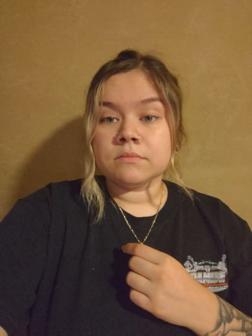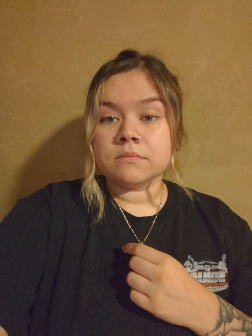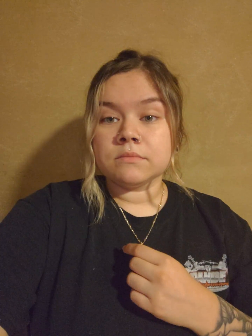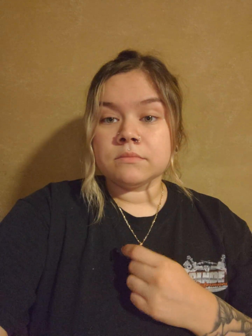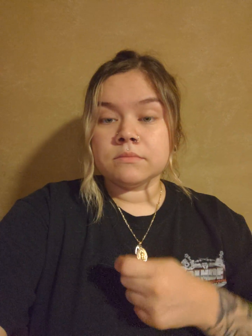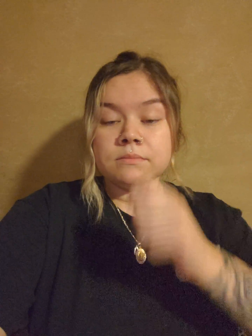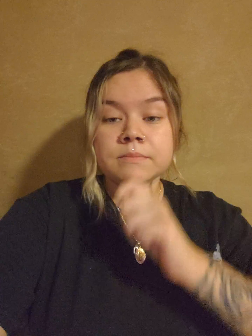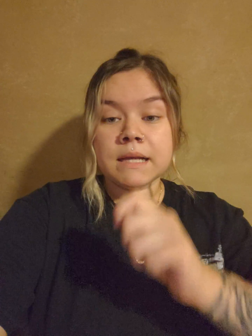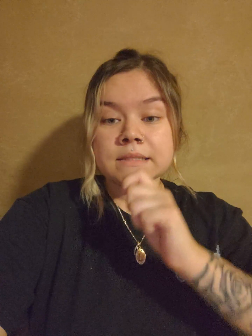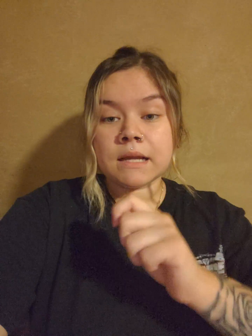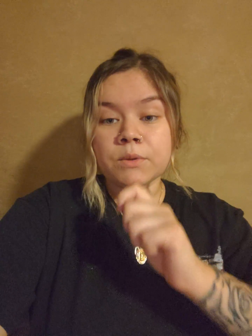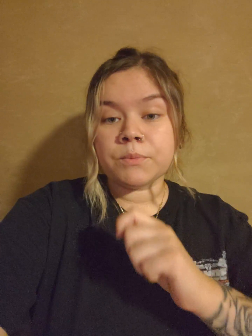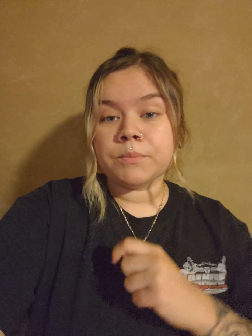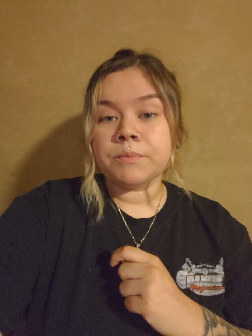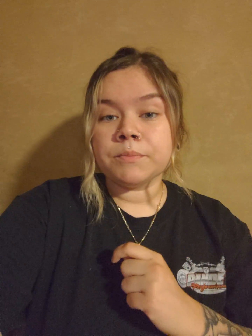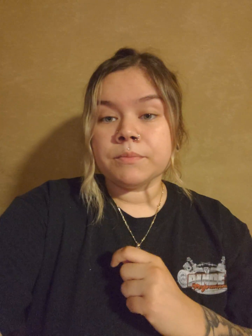popsicle